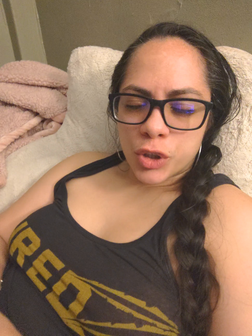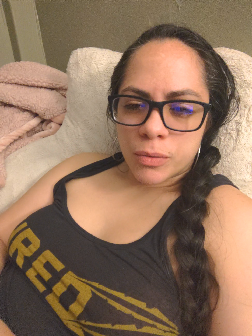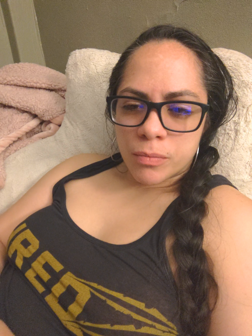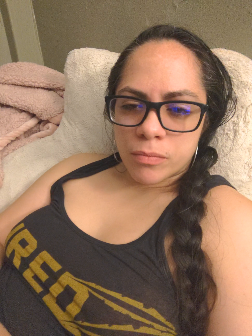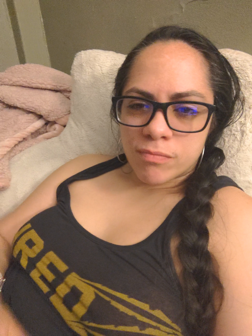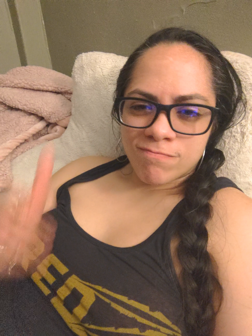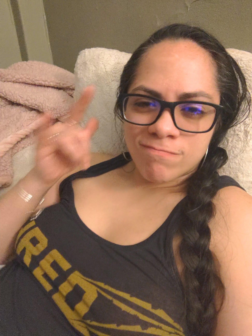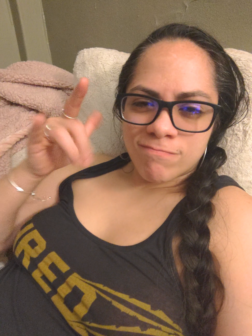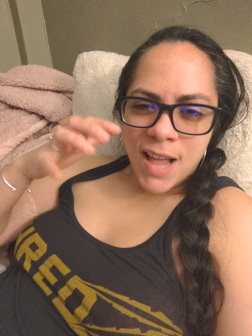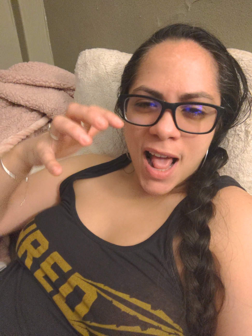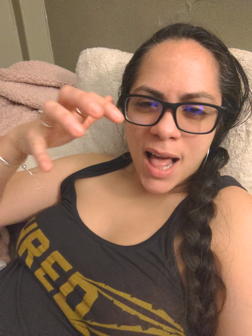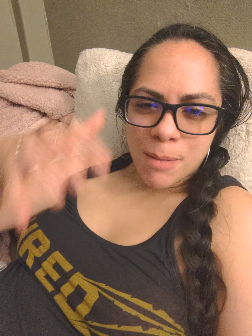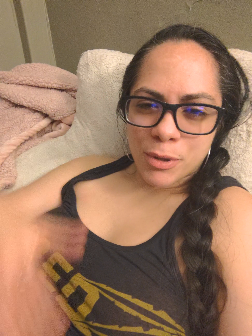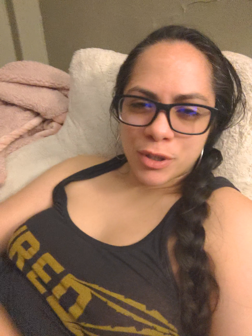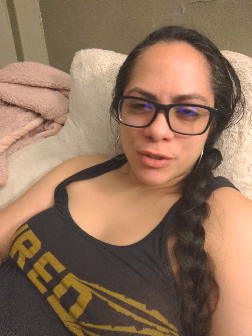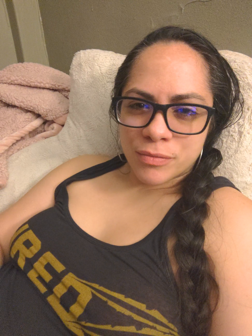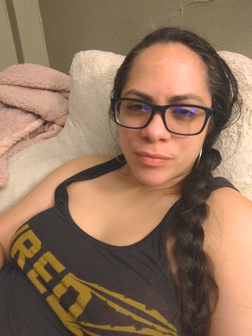helicopter